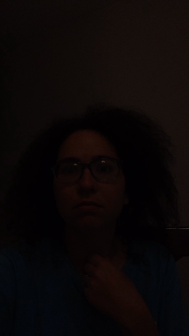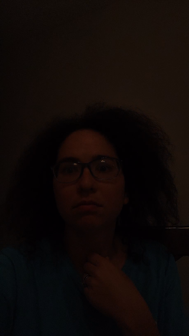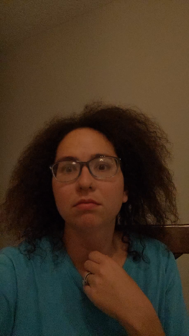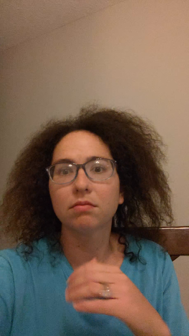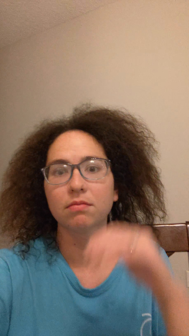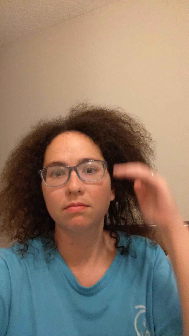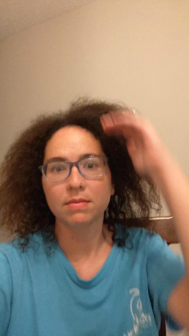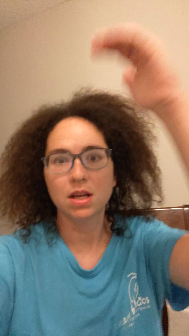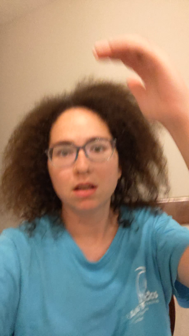big